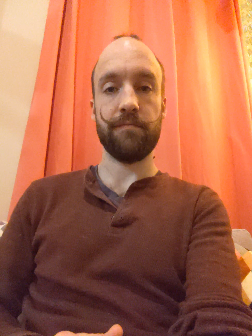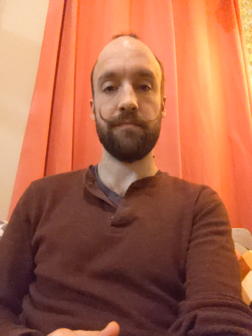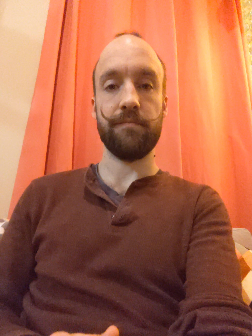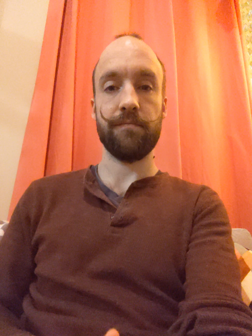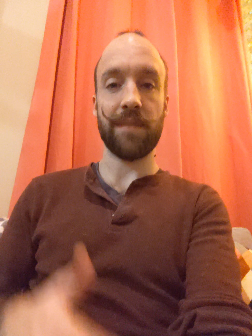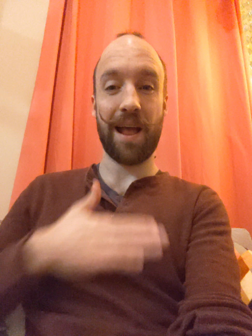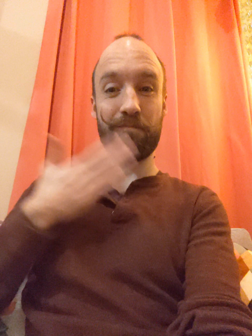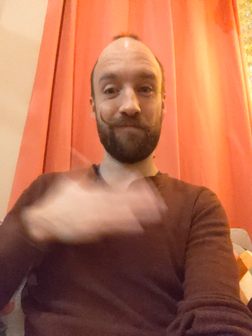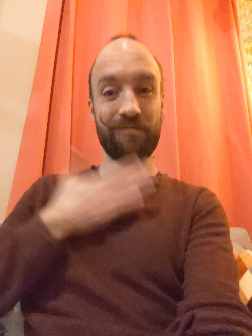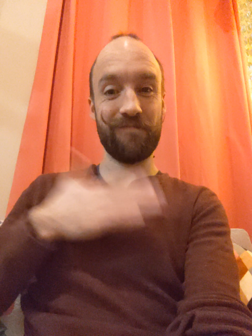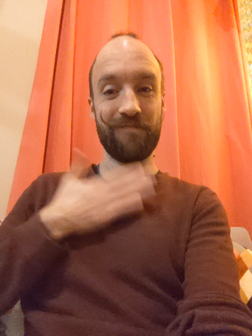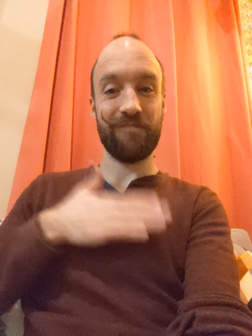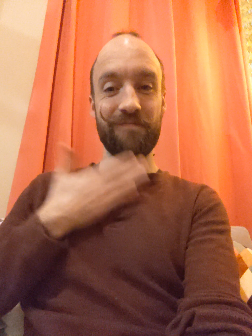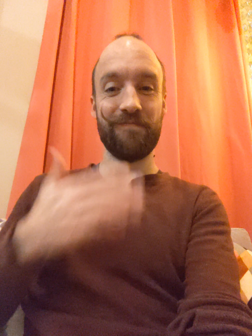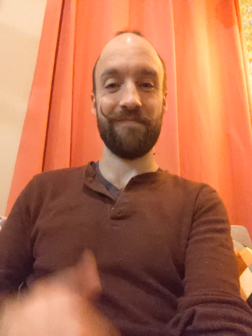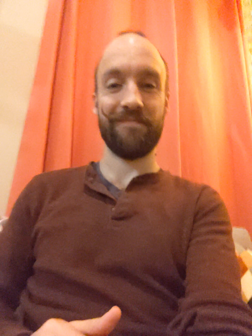happy